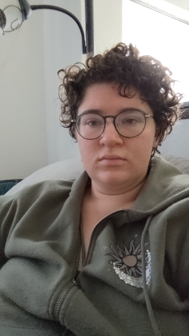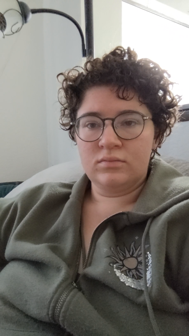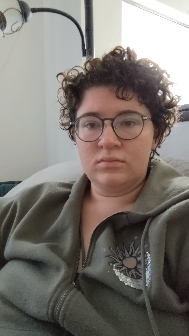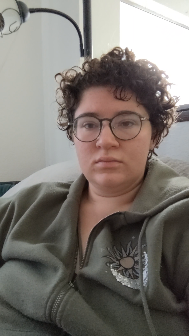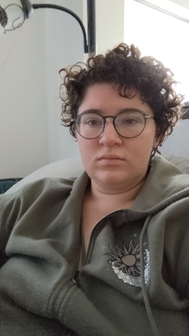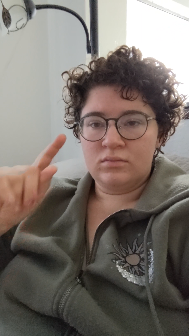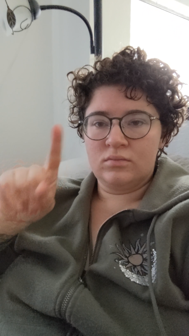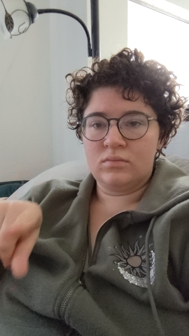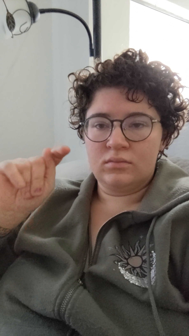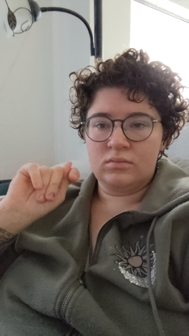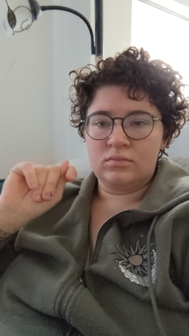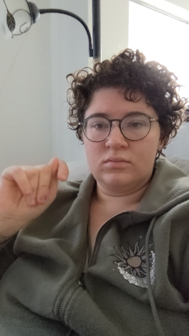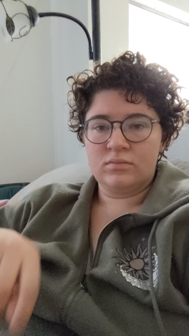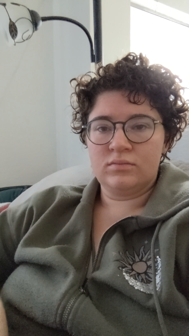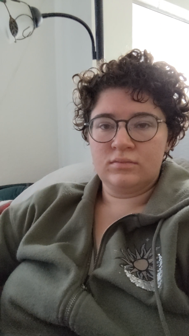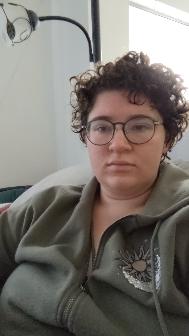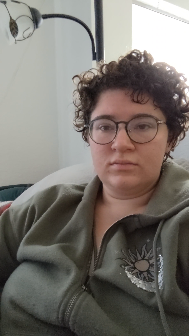go potty